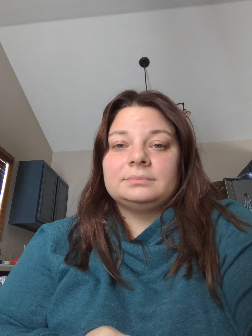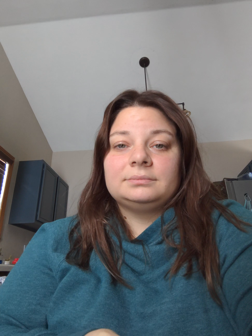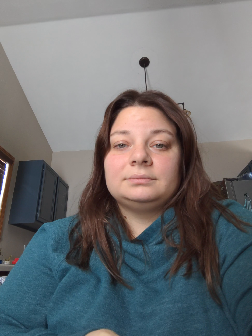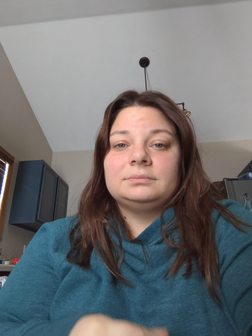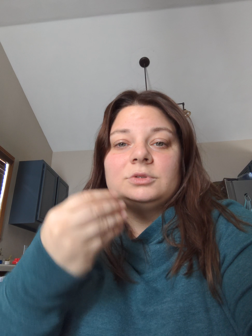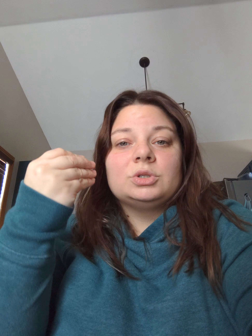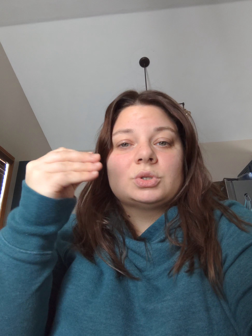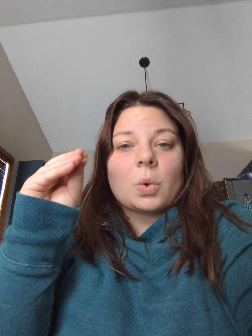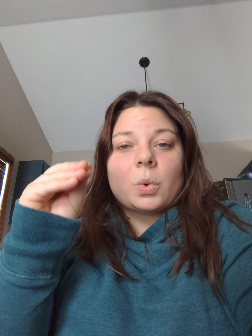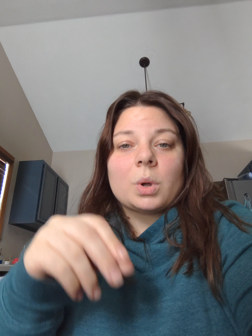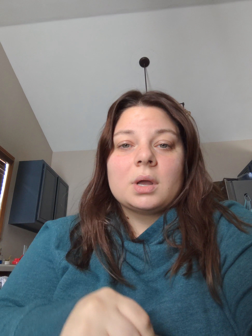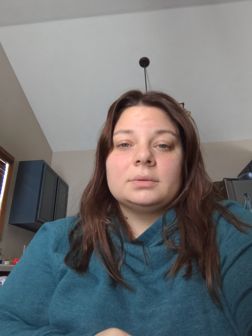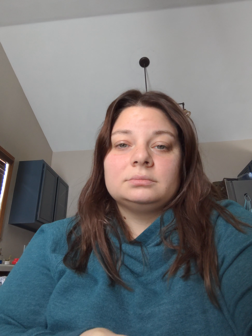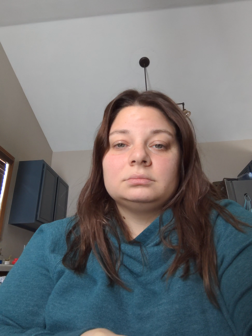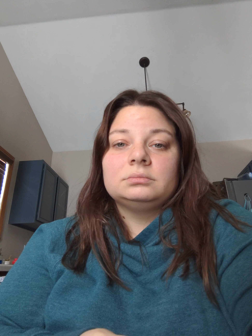store